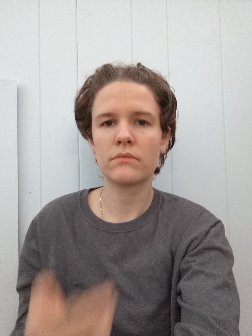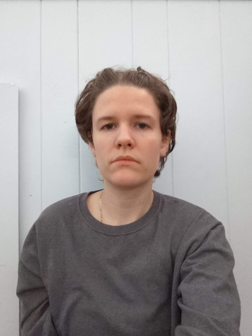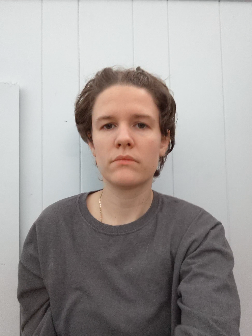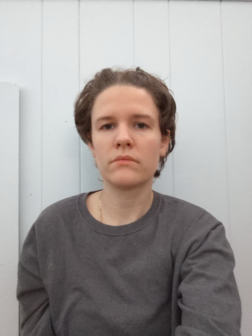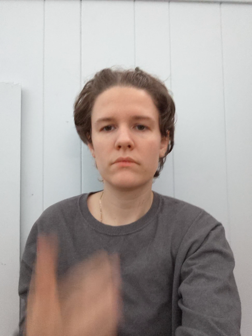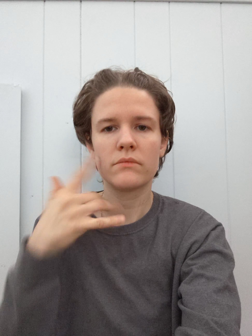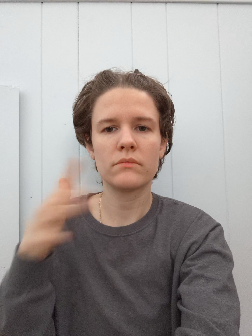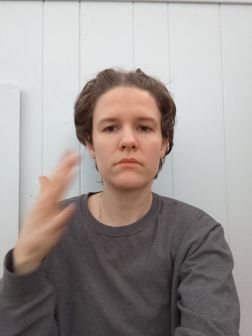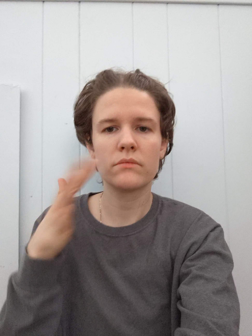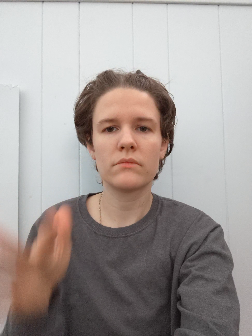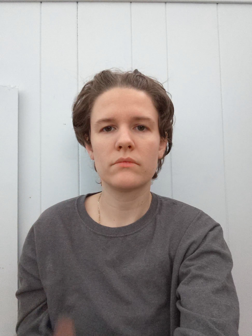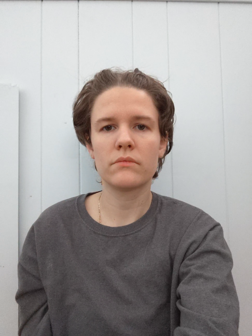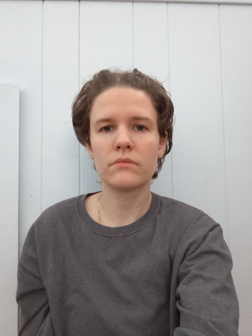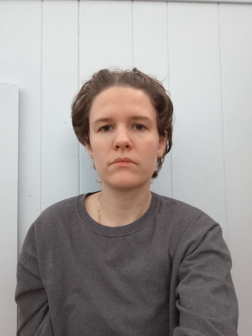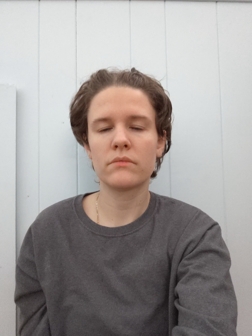noisy